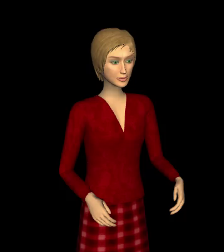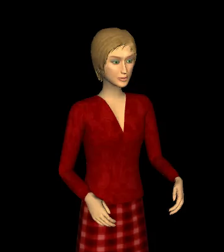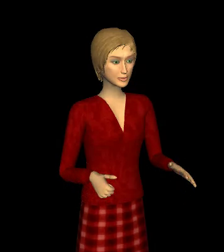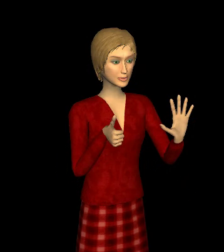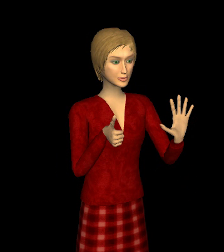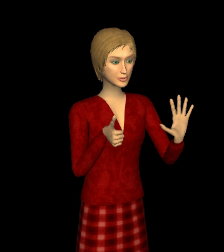6